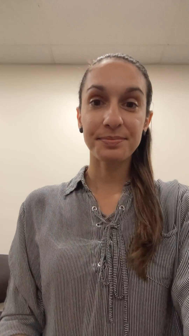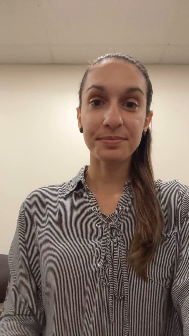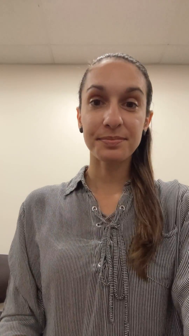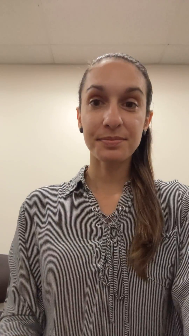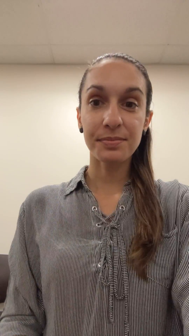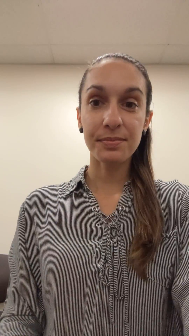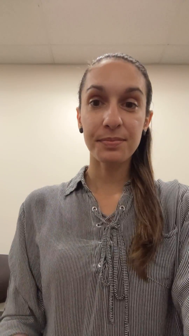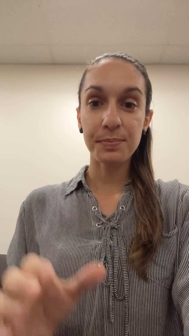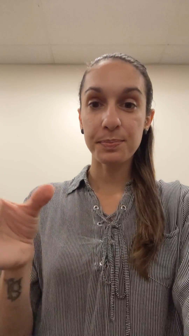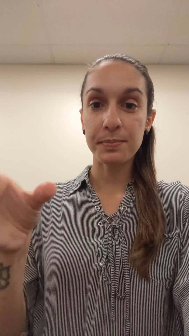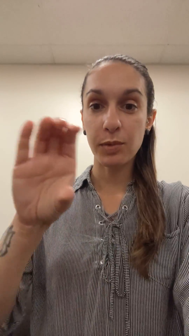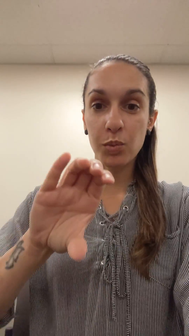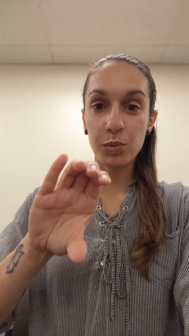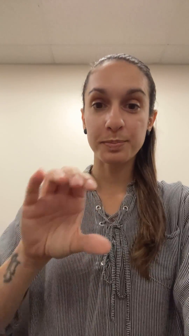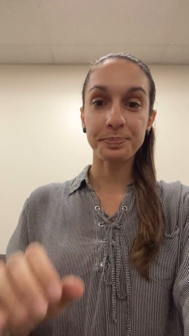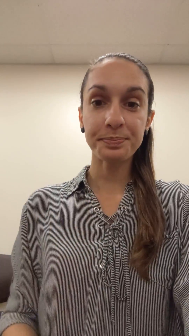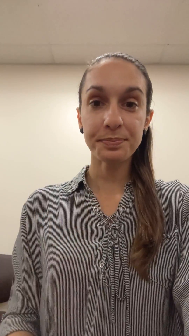pour